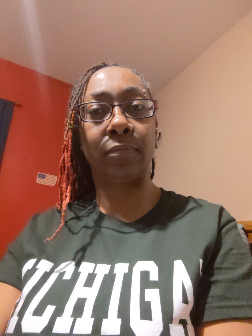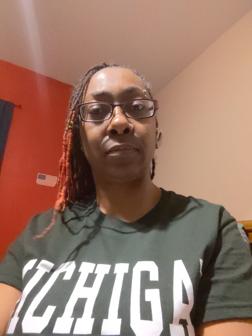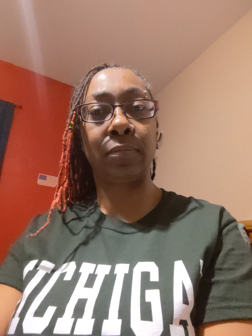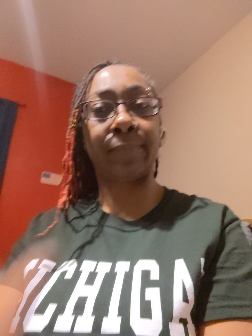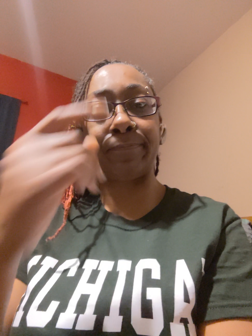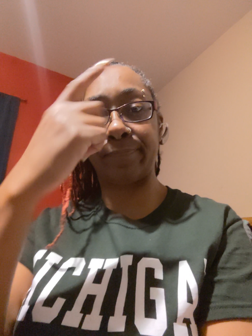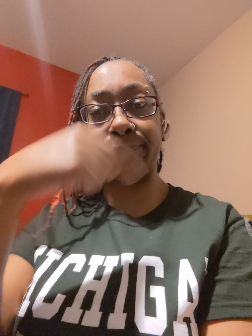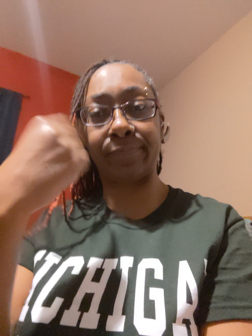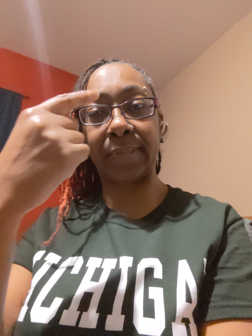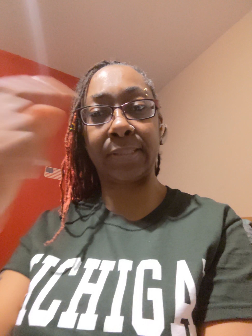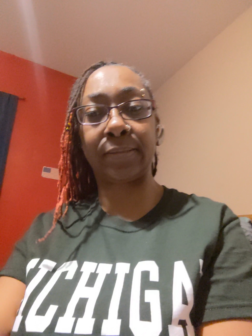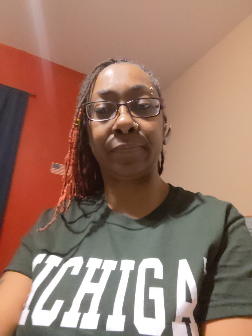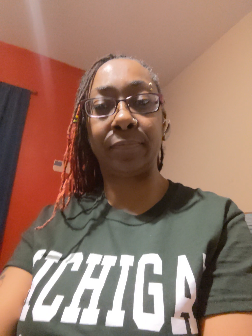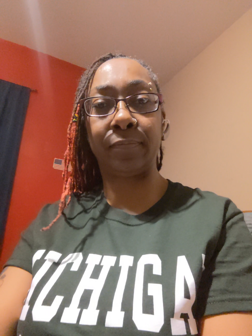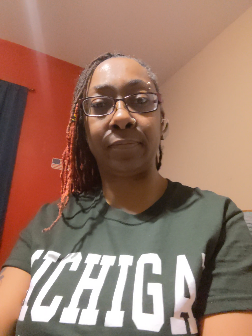face